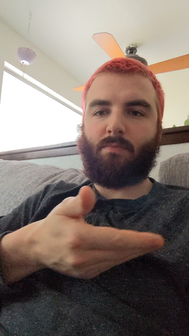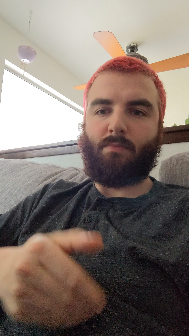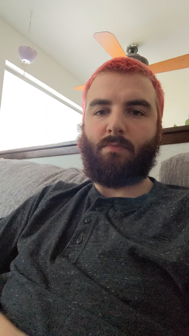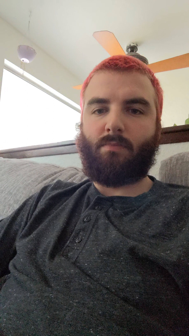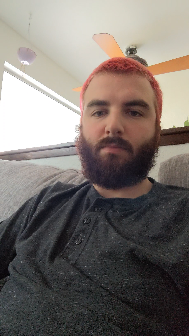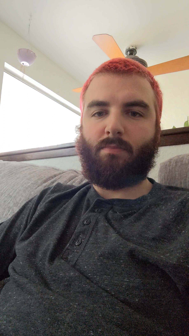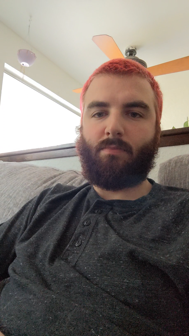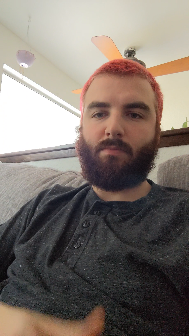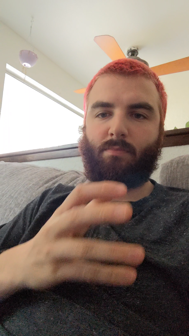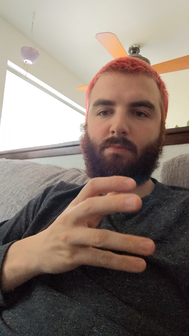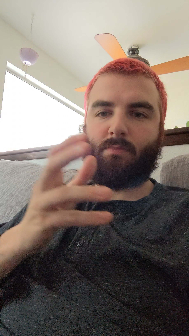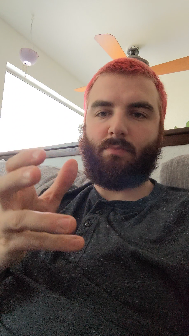much